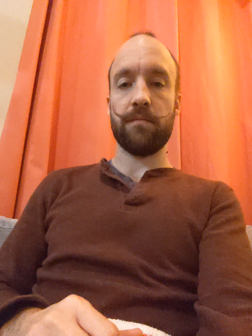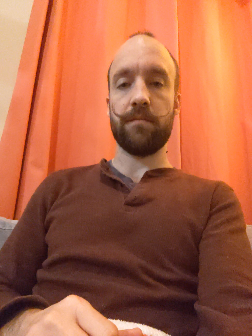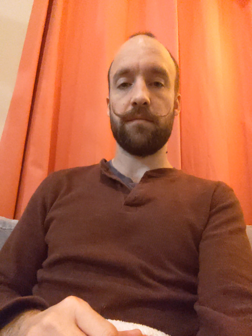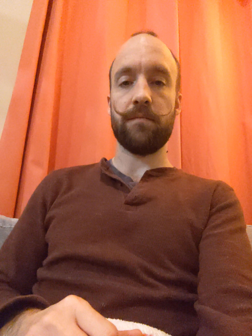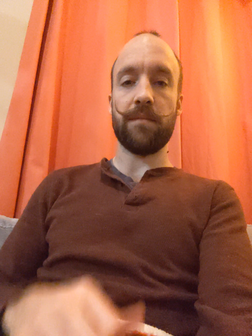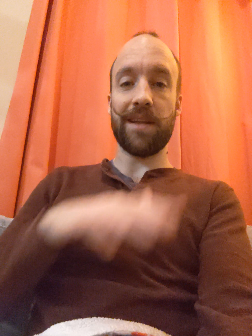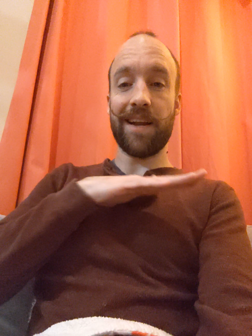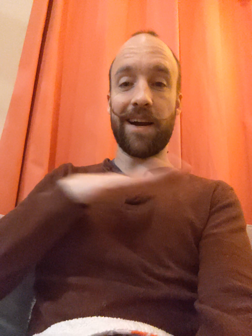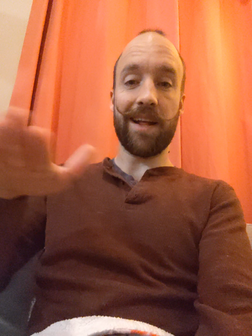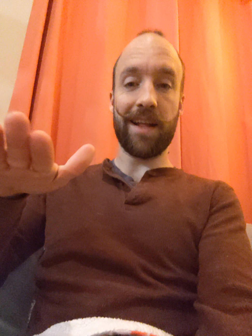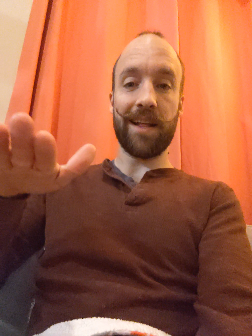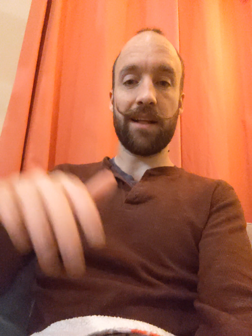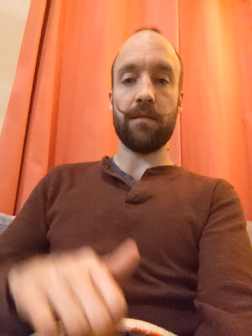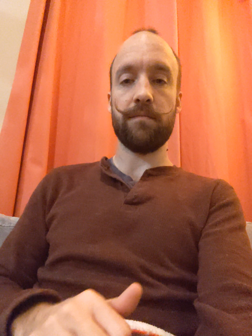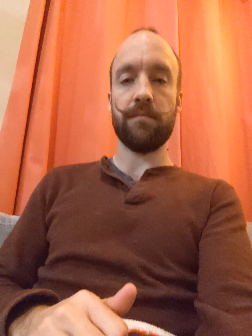clean